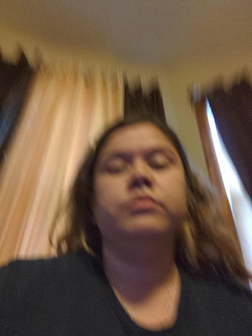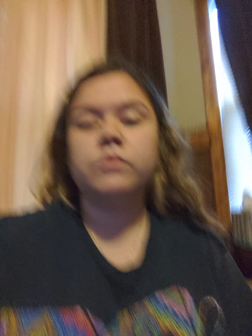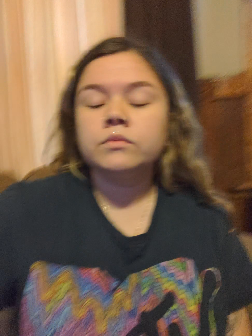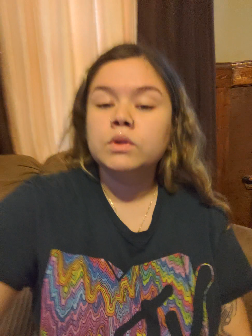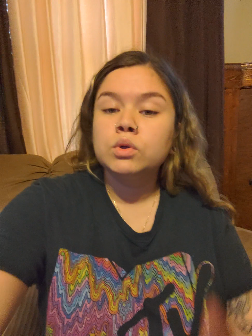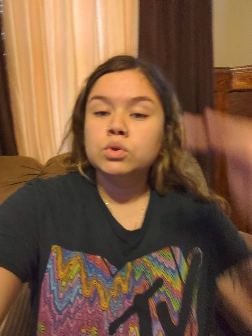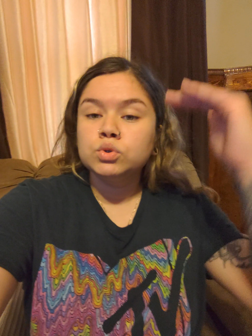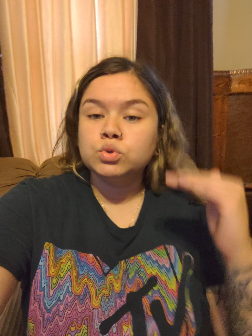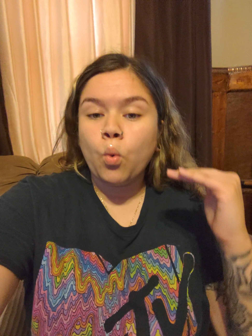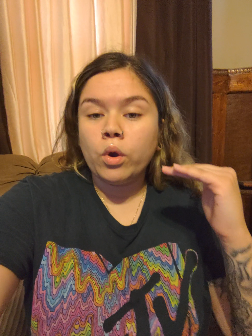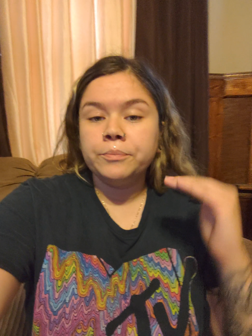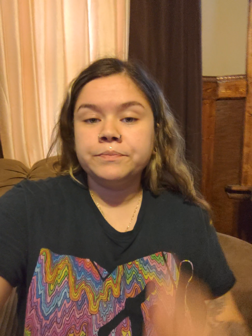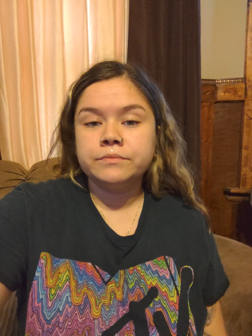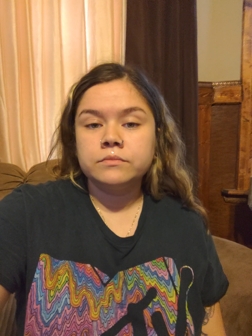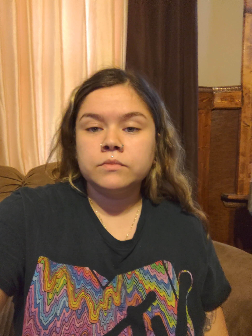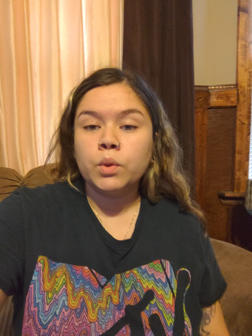short